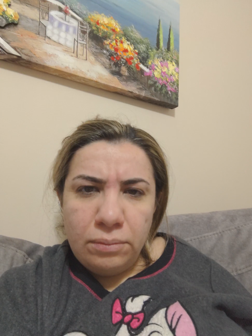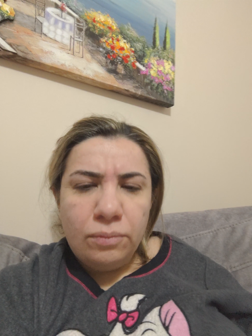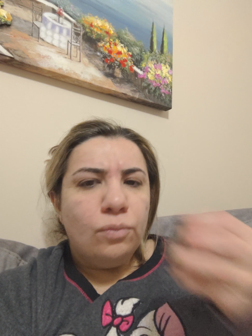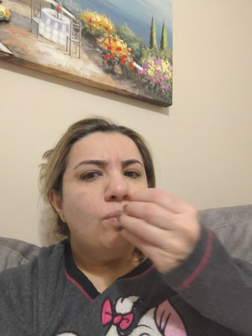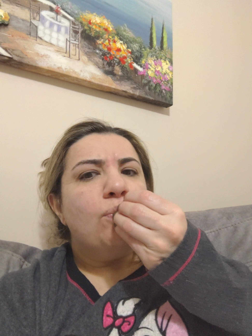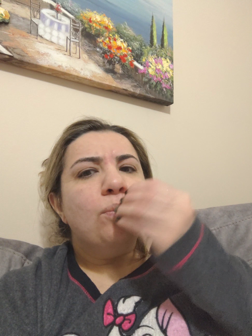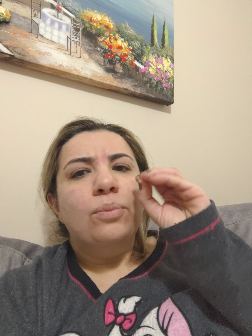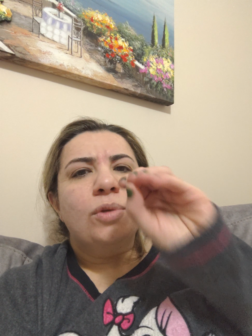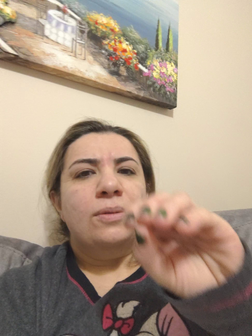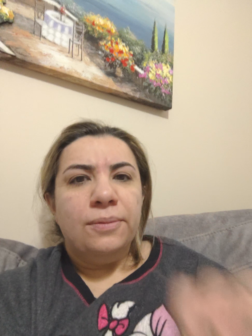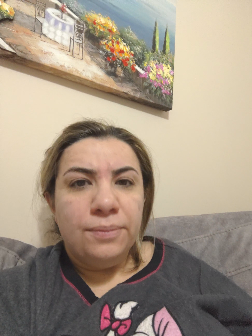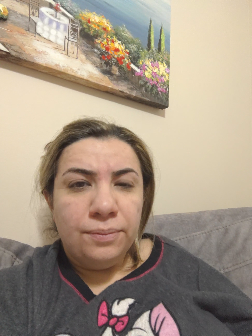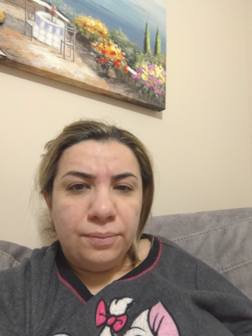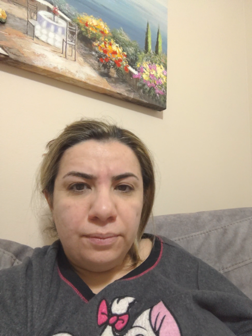kiss